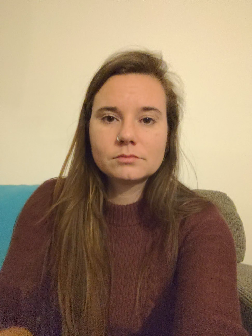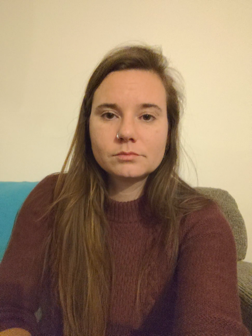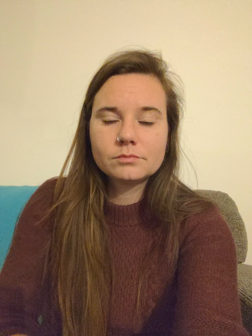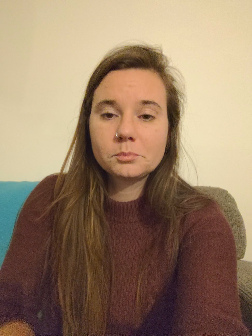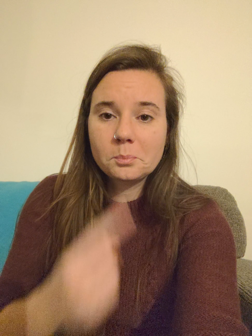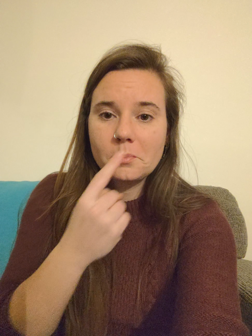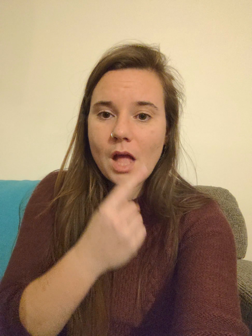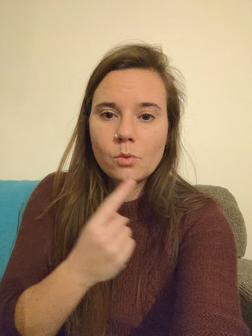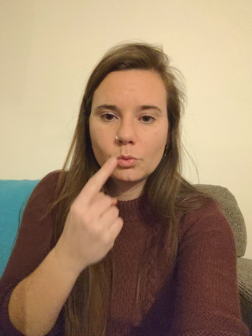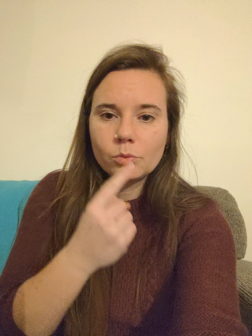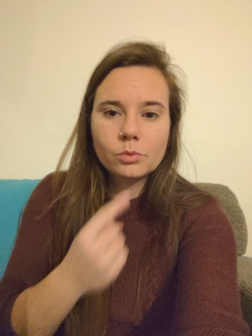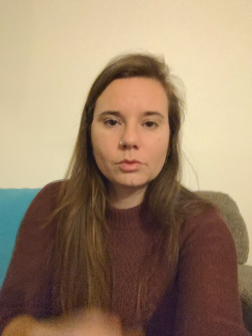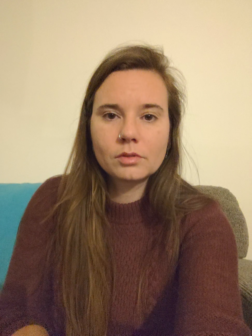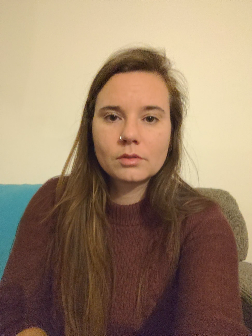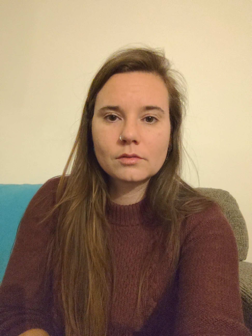mouth